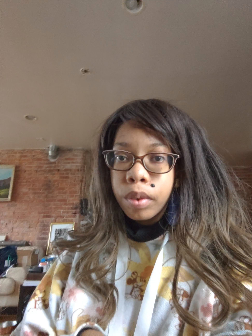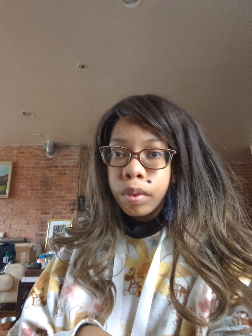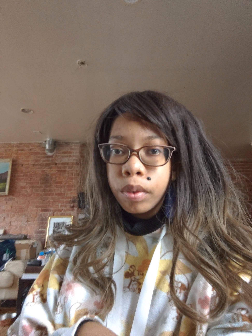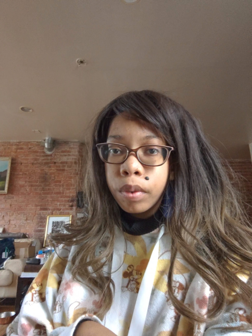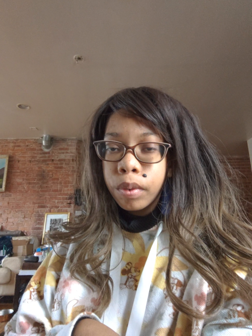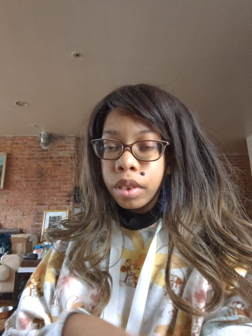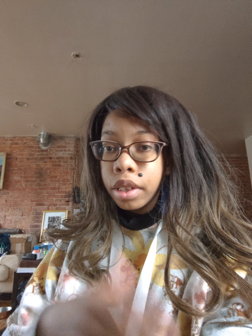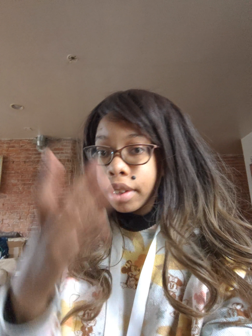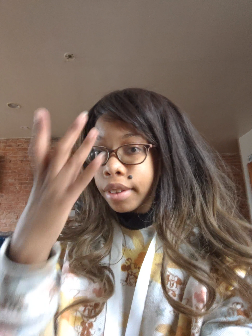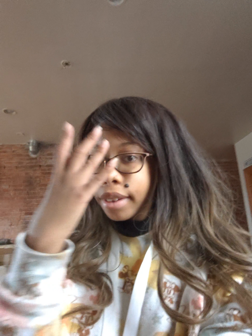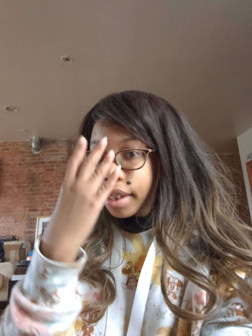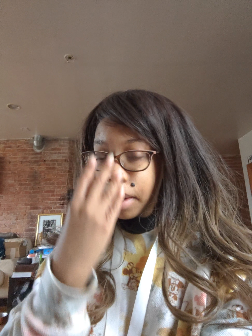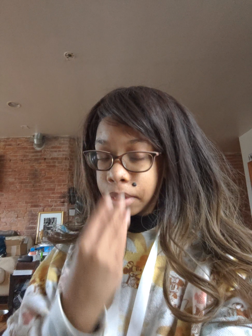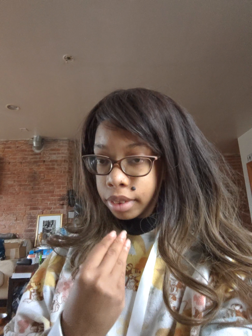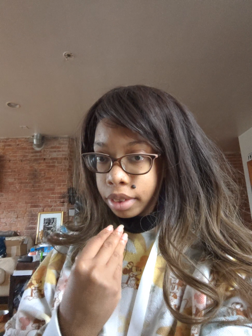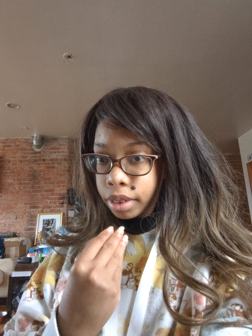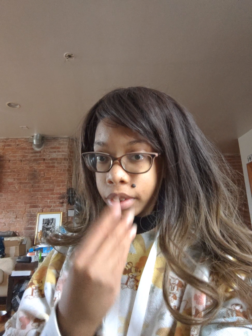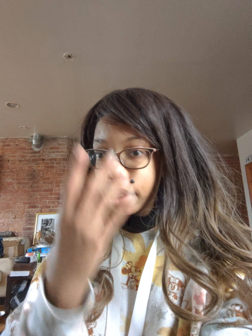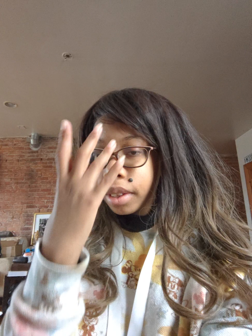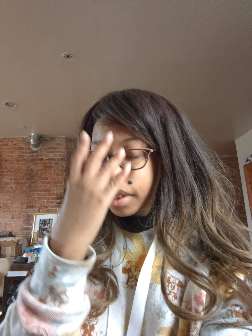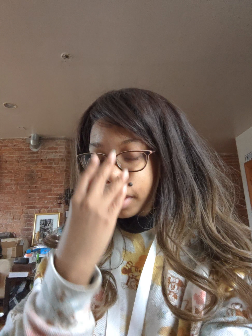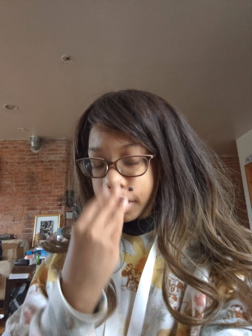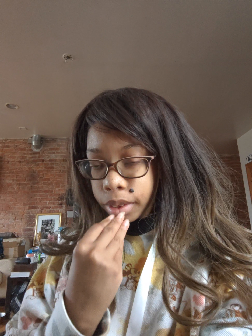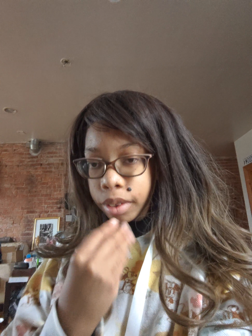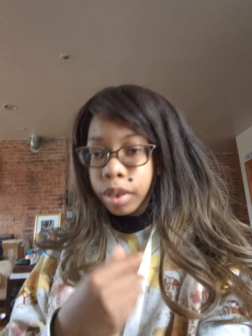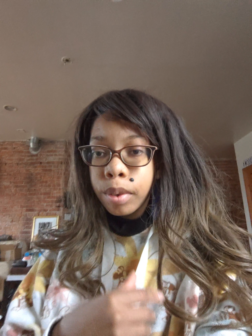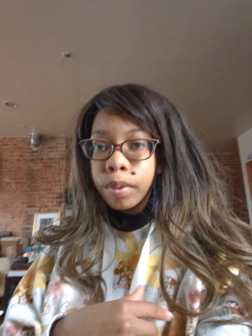sleep